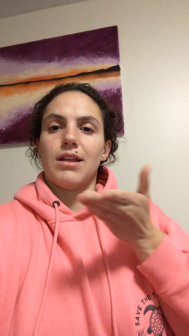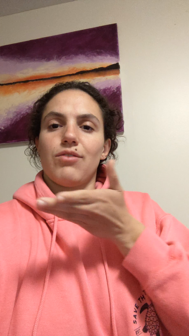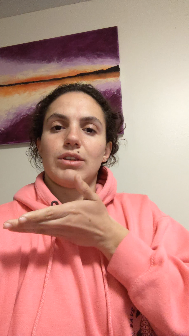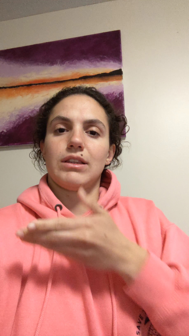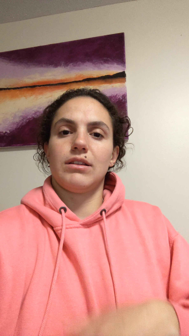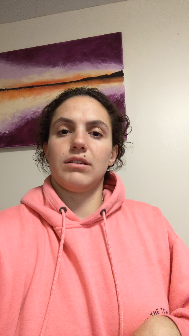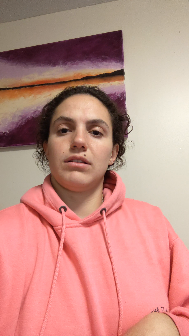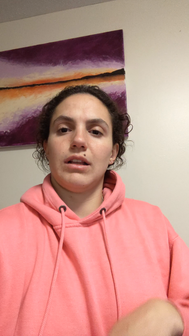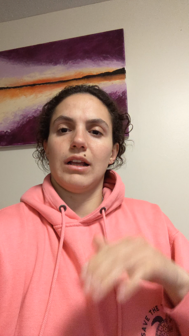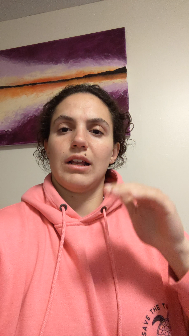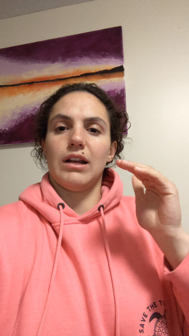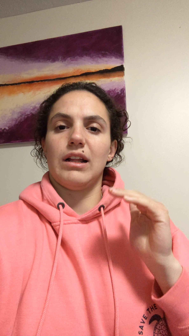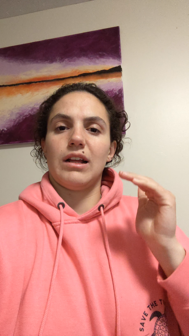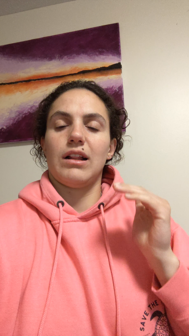little